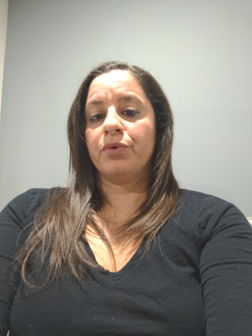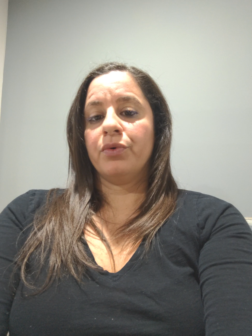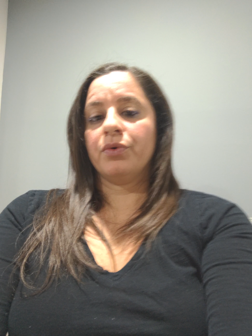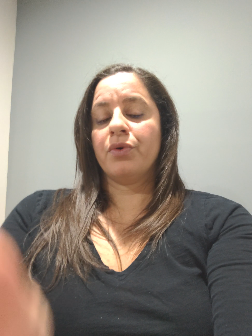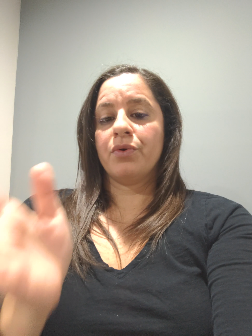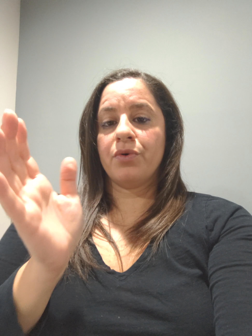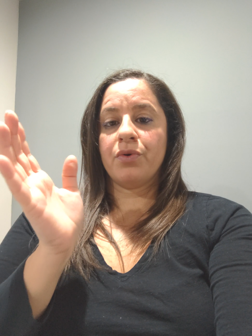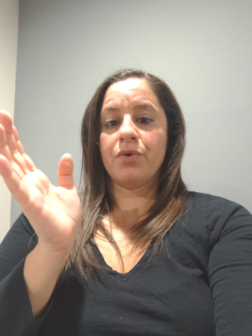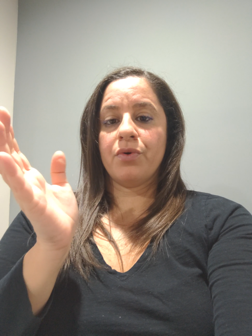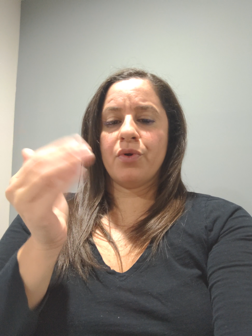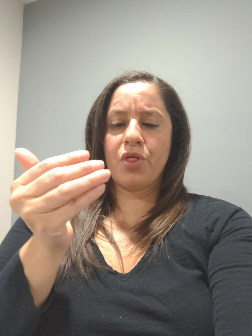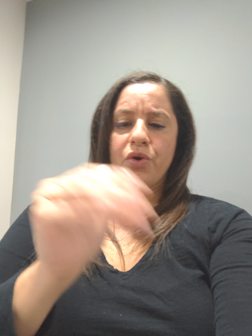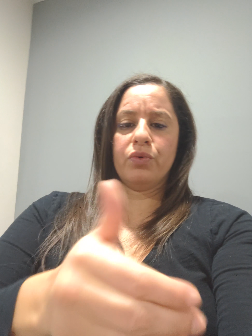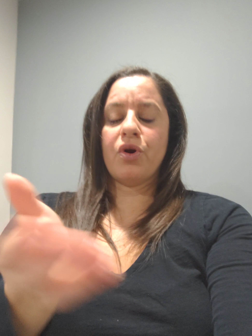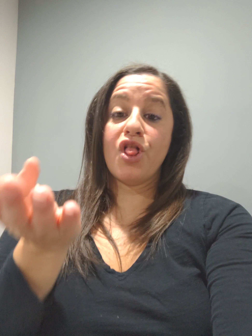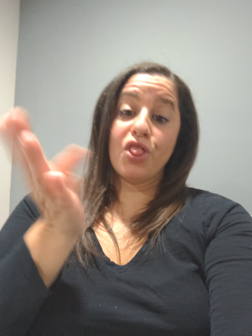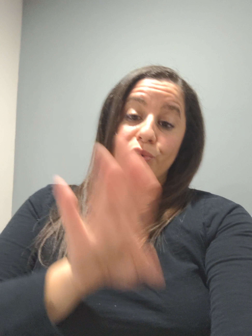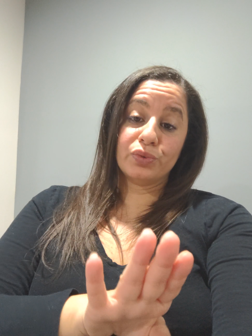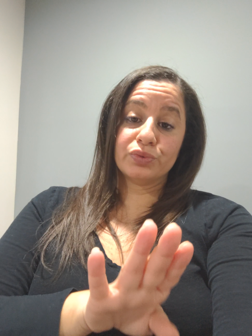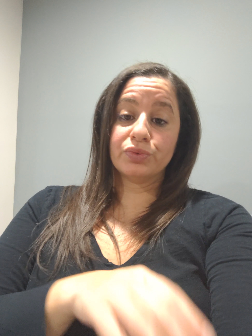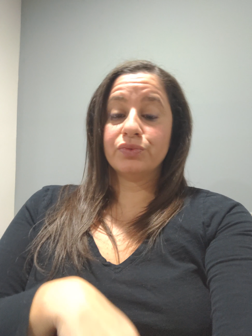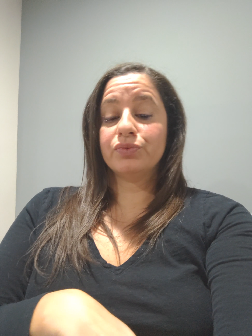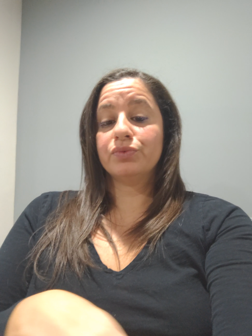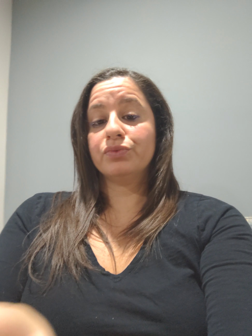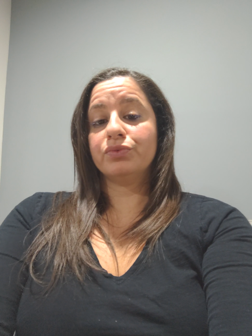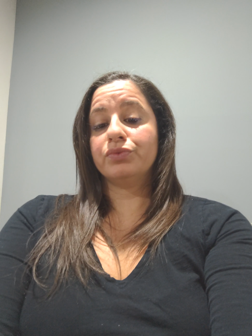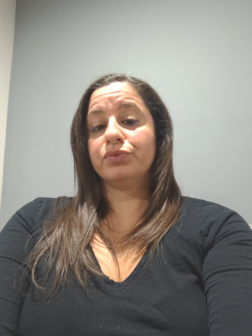close